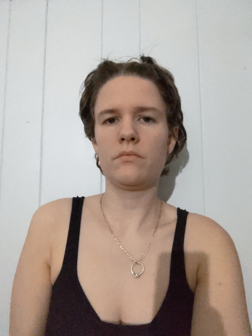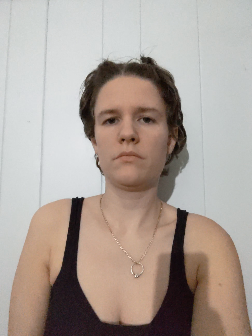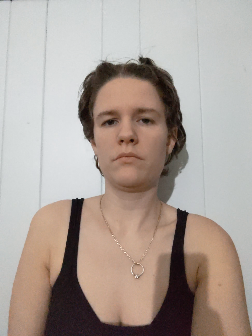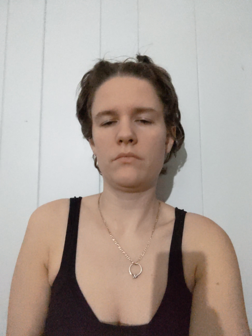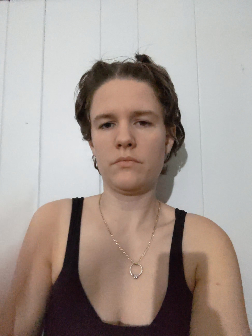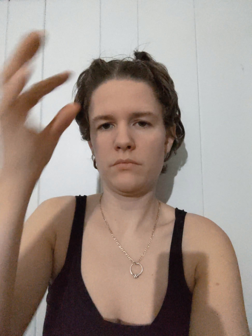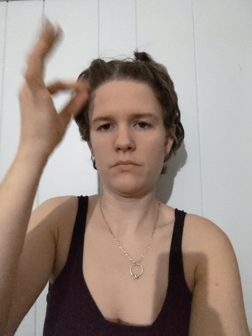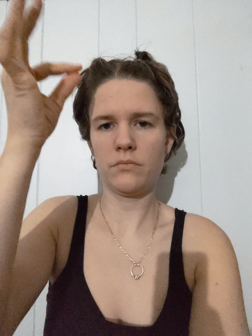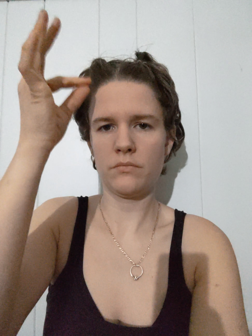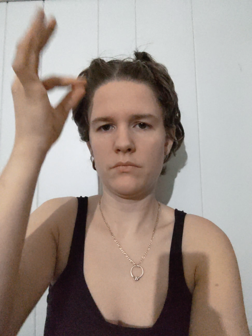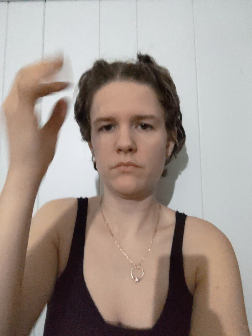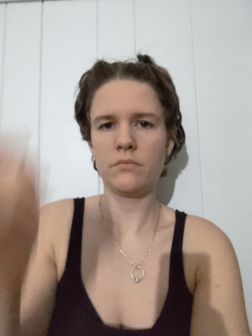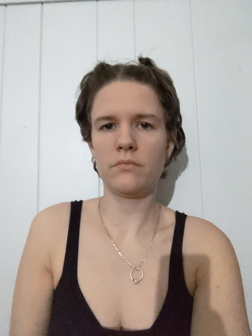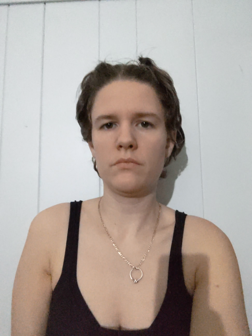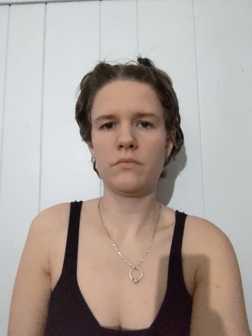hair